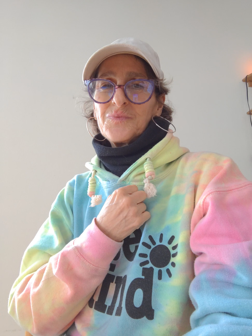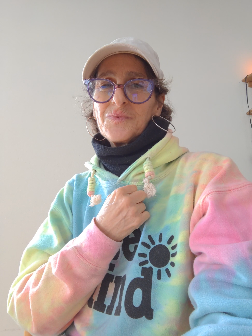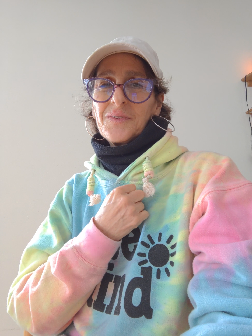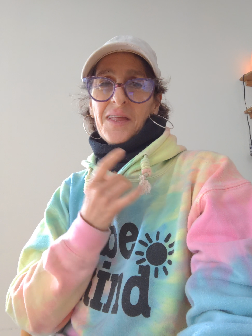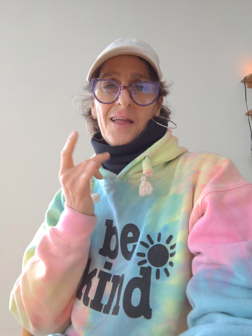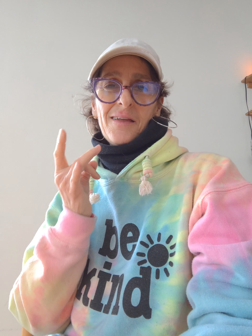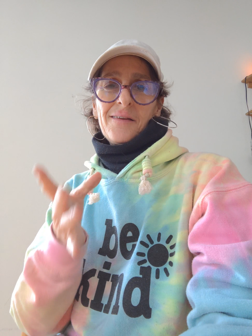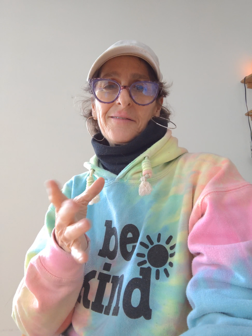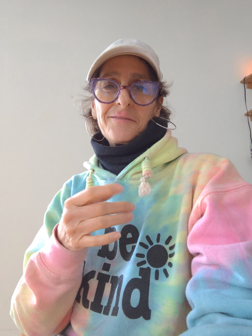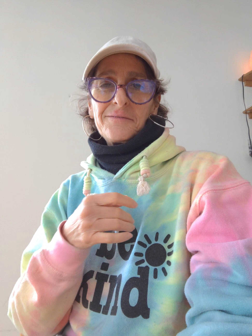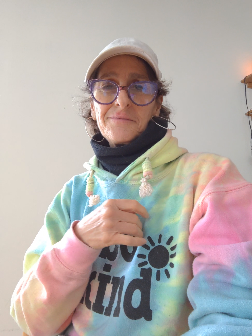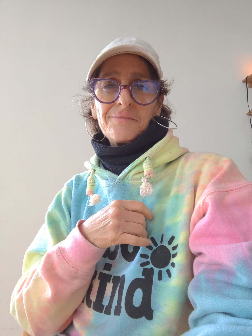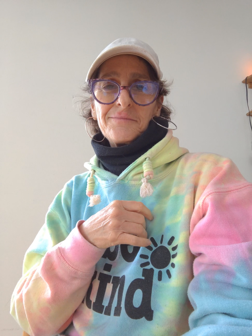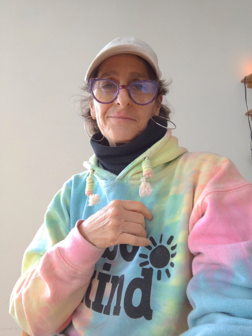hate